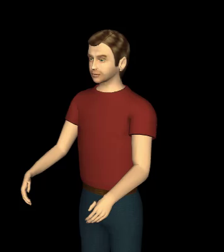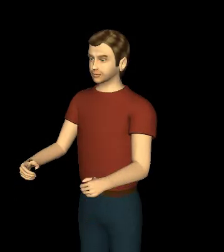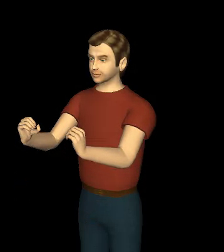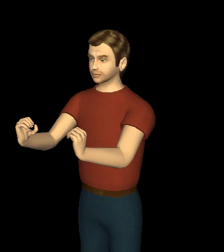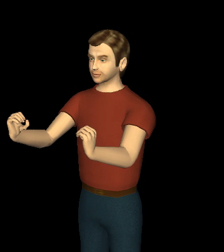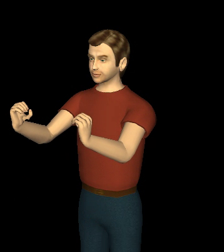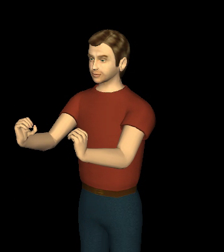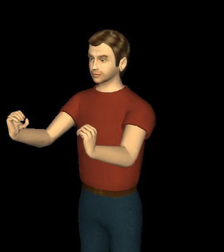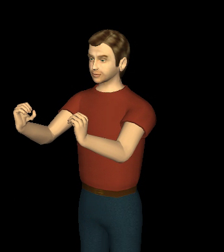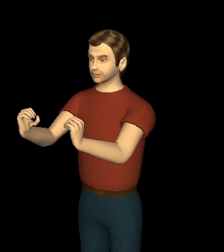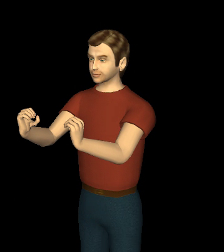عم